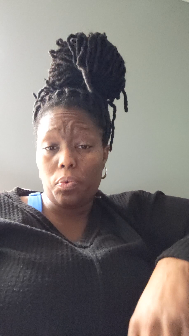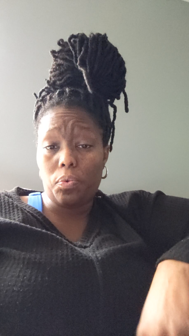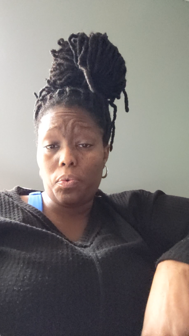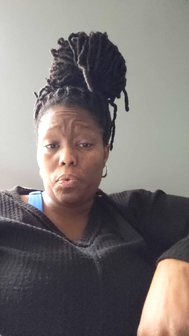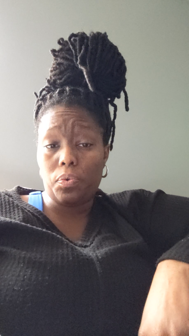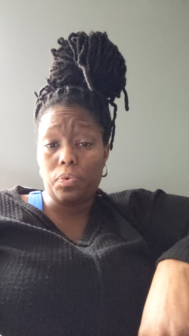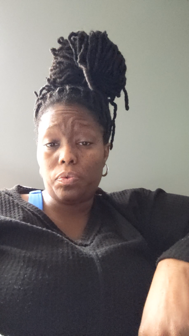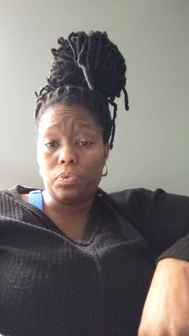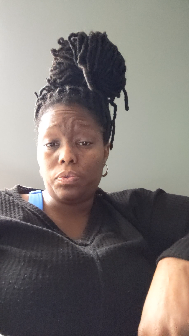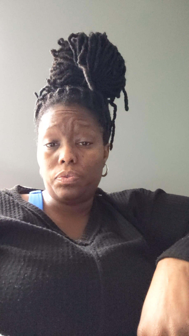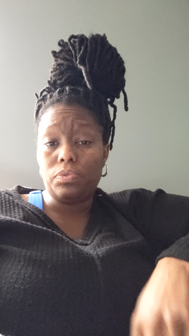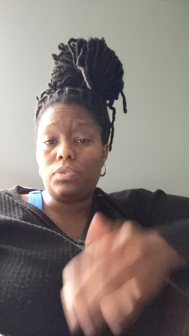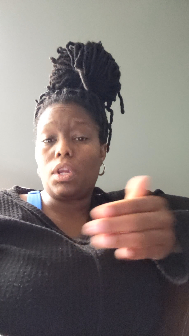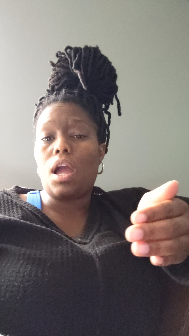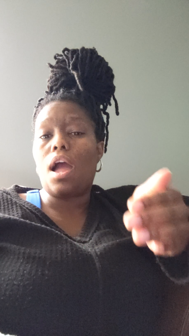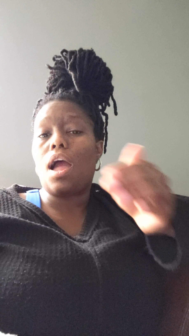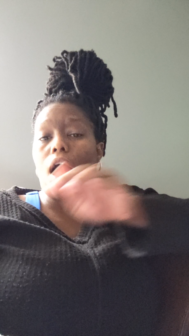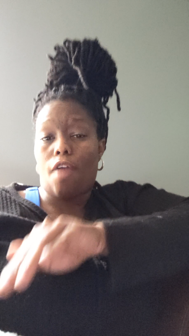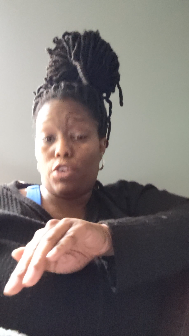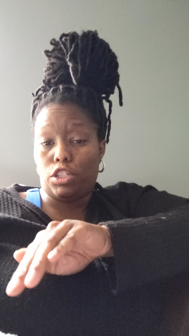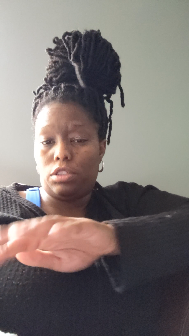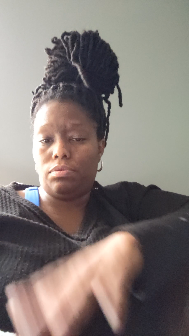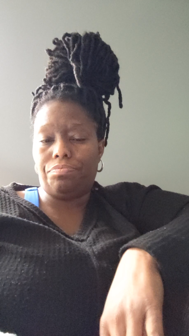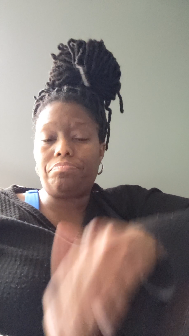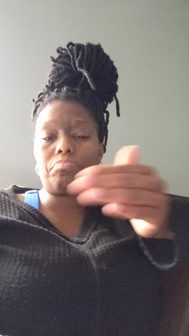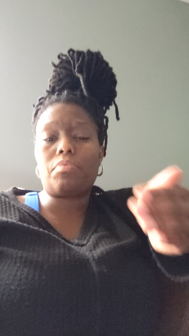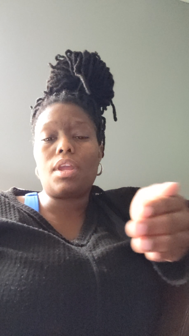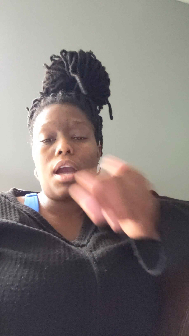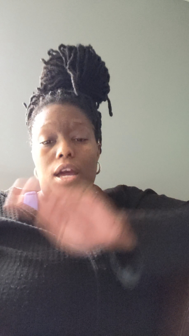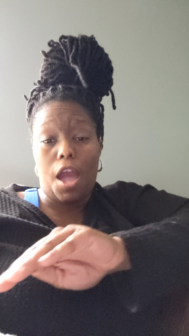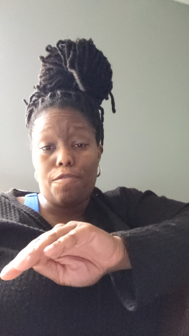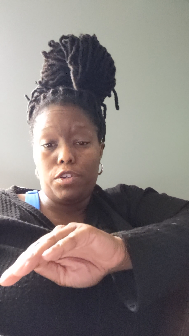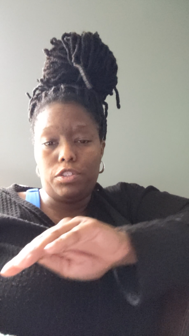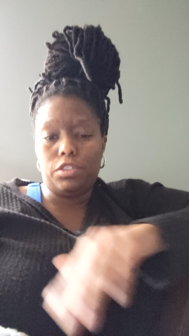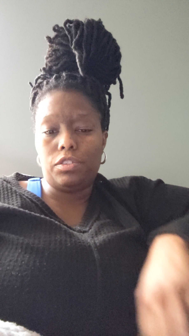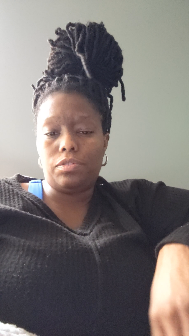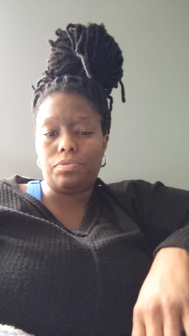cover